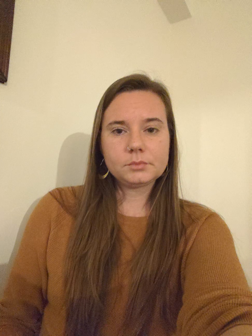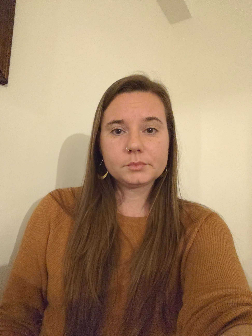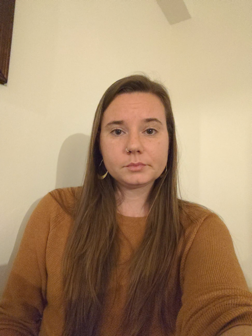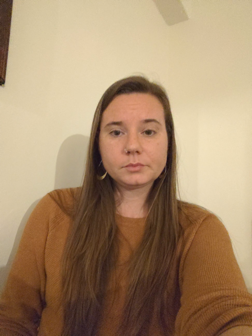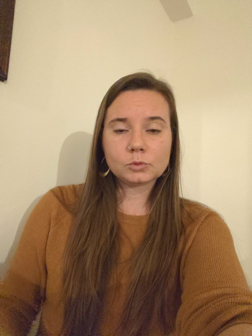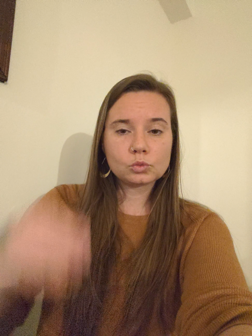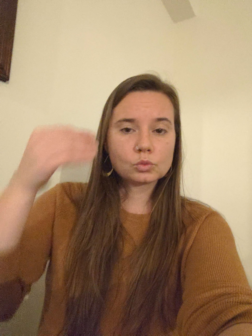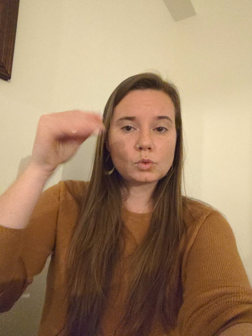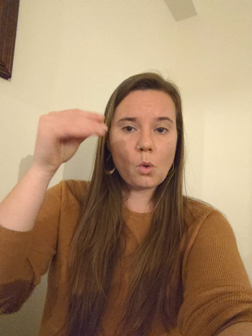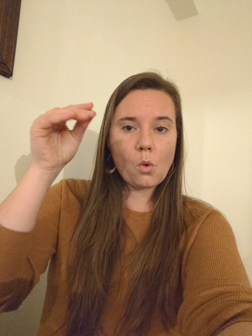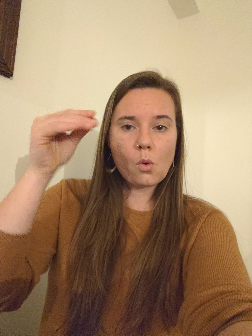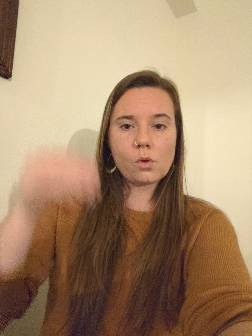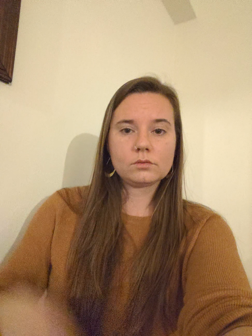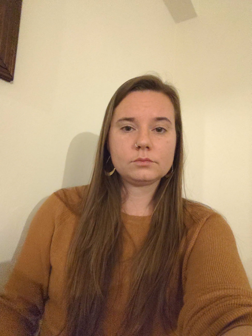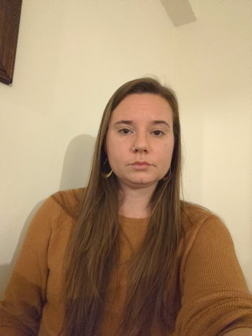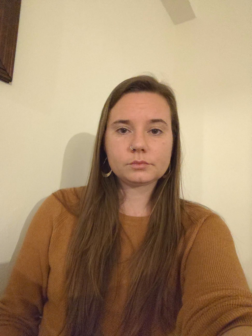store